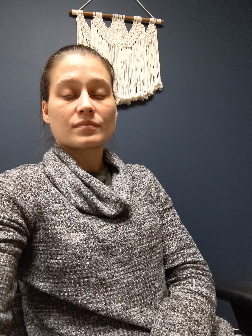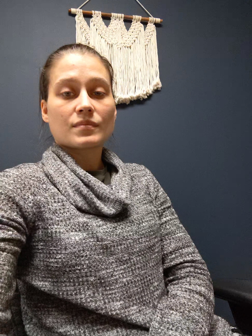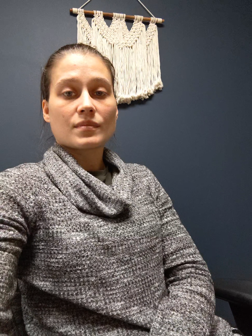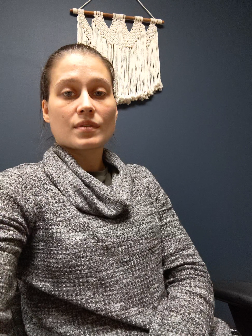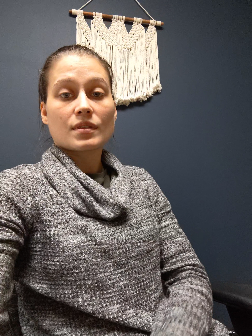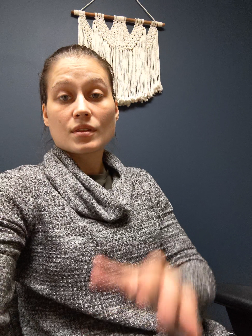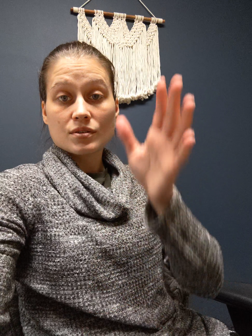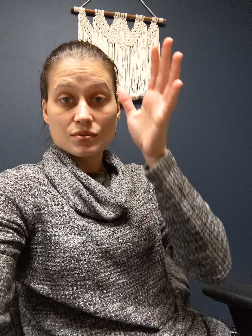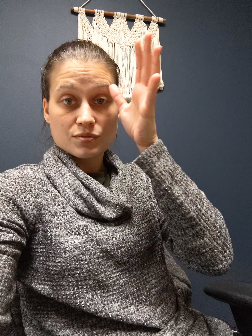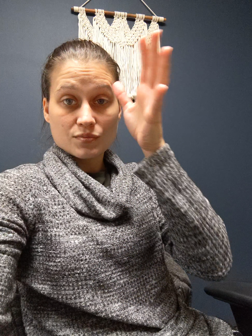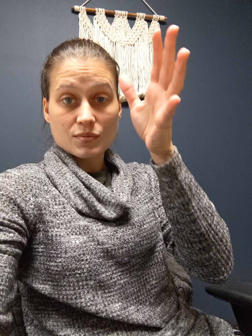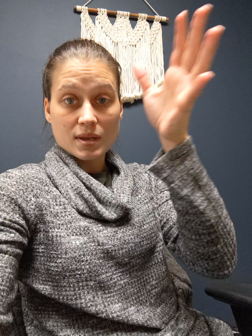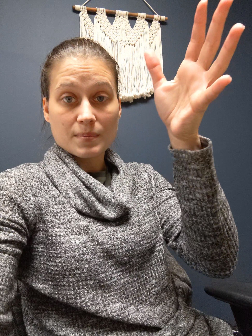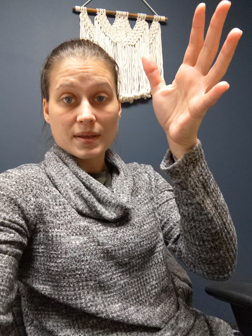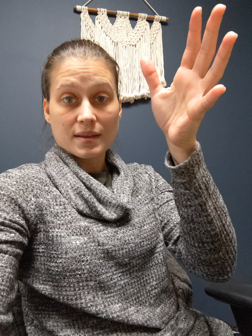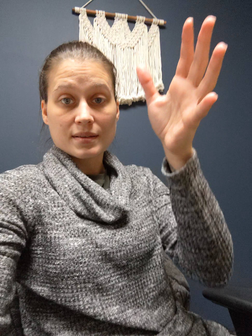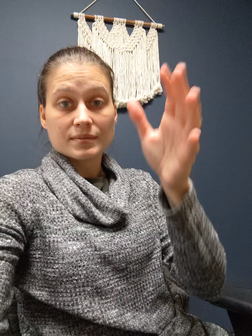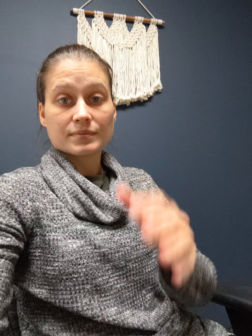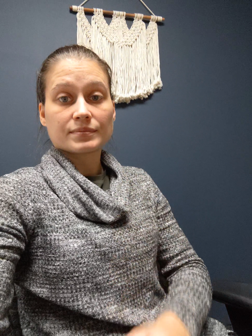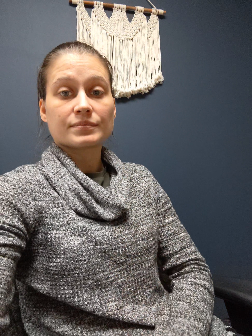grandpa